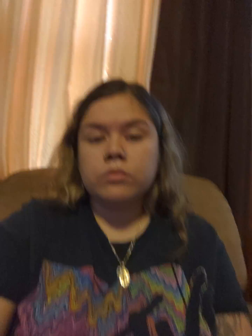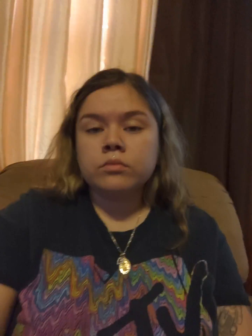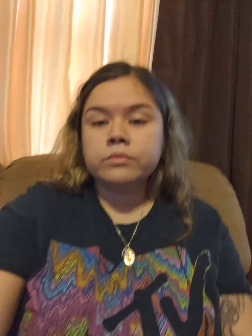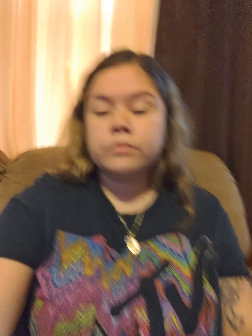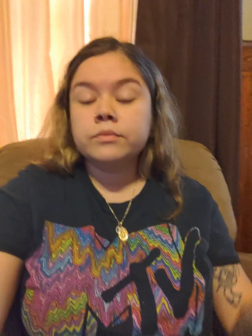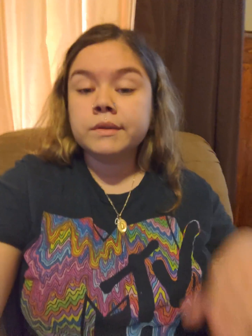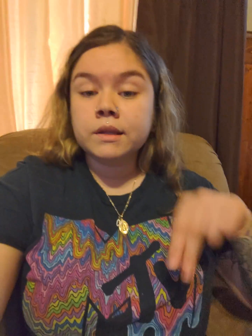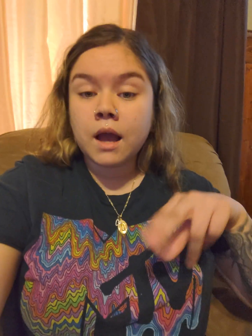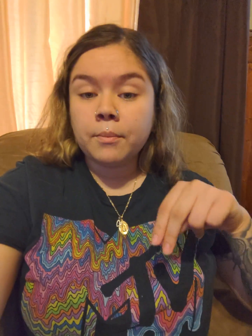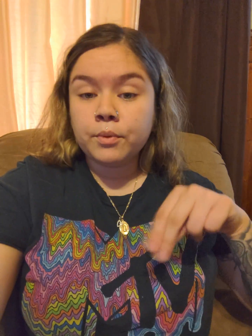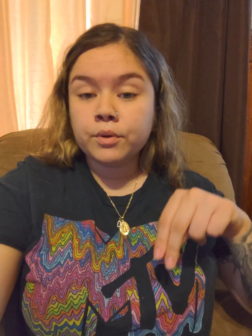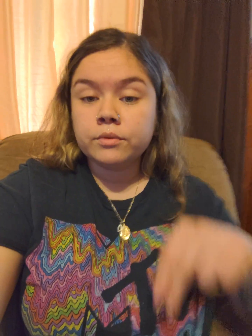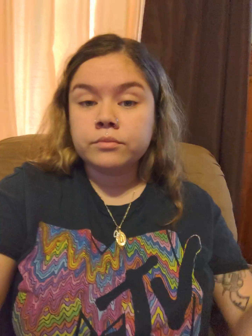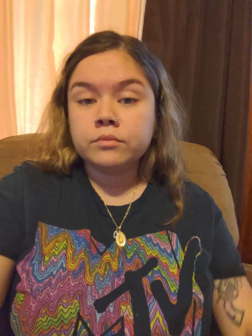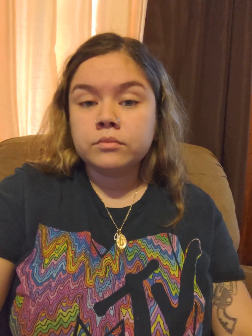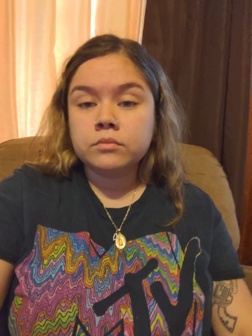diaper